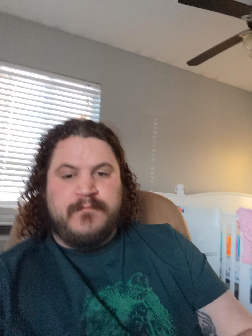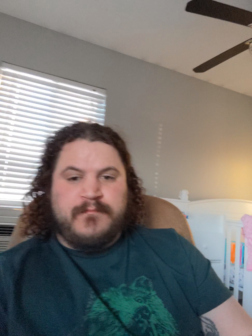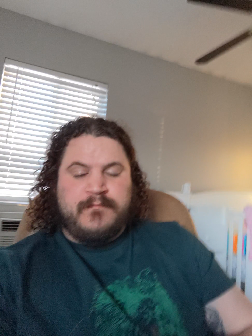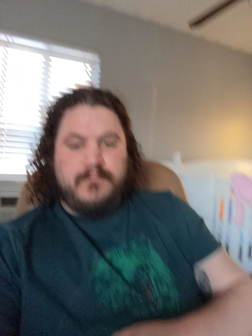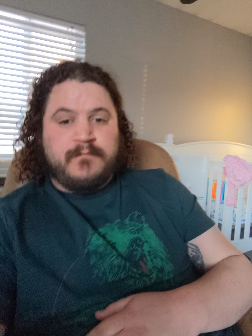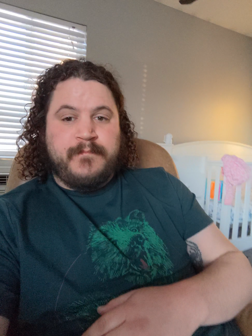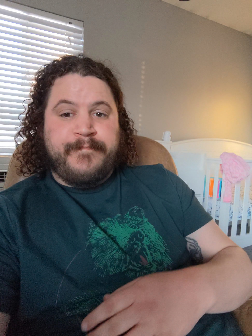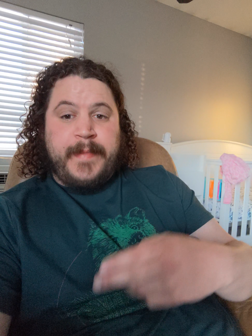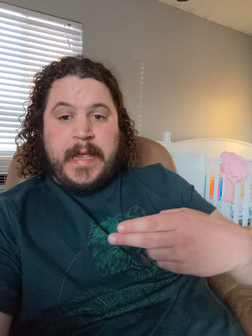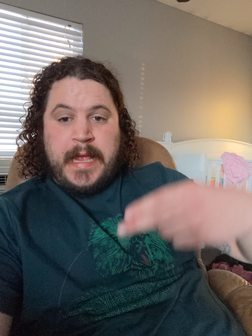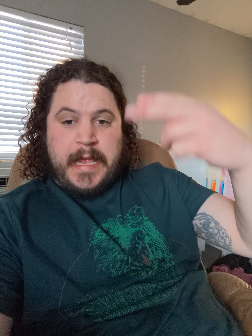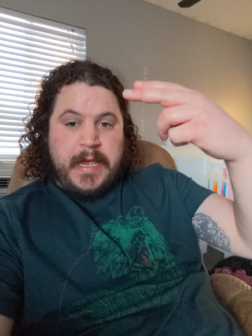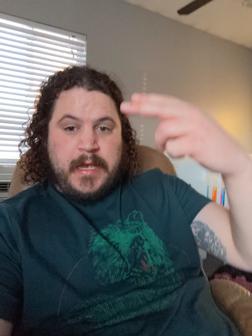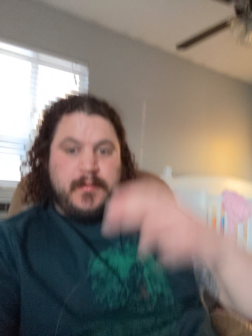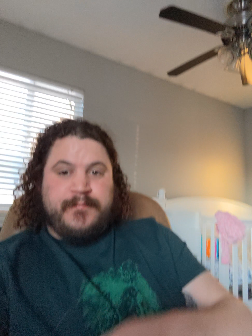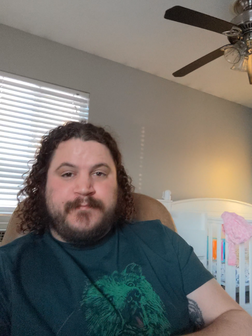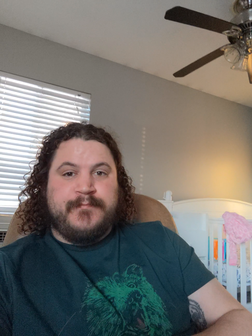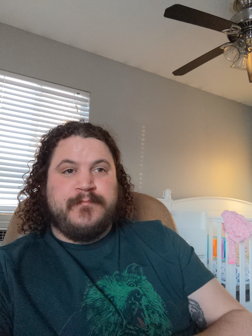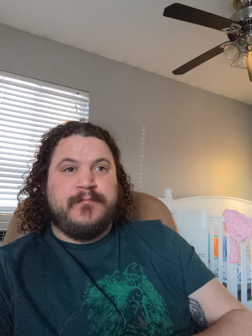high